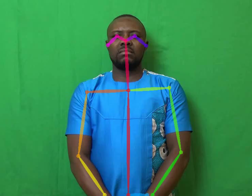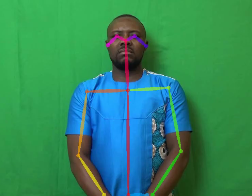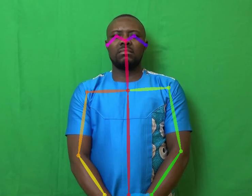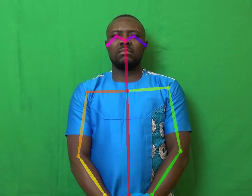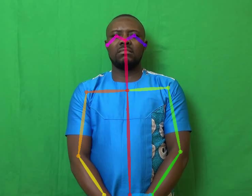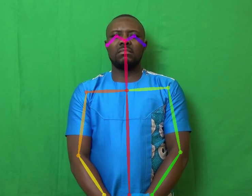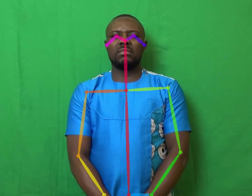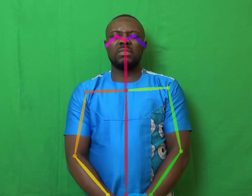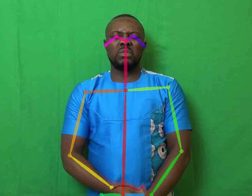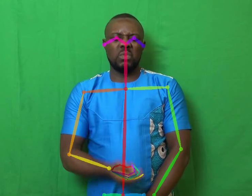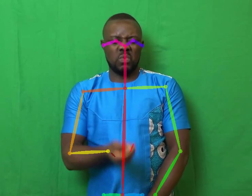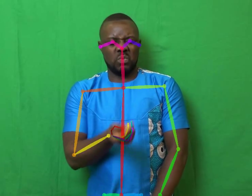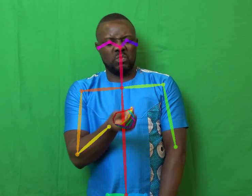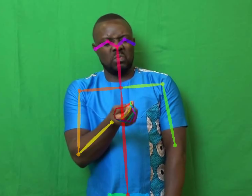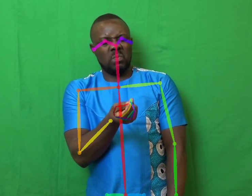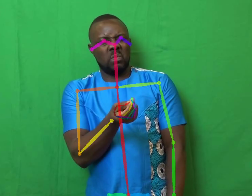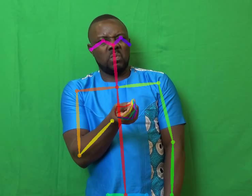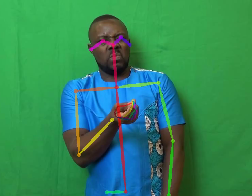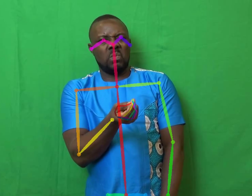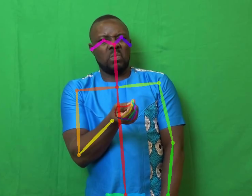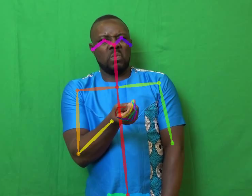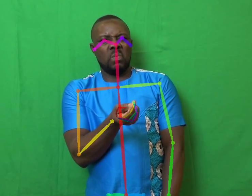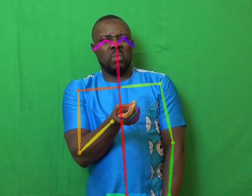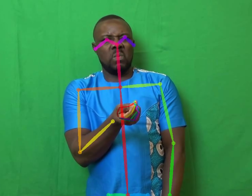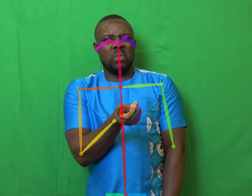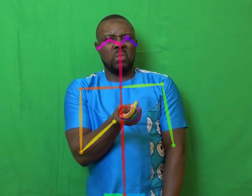small